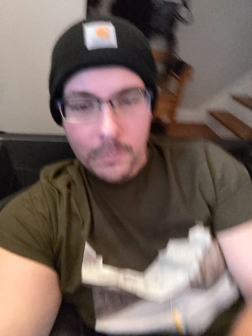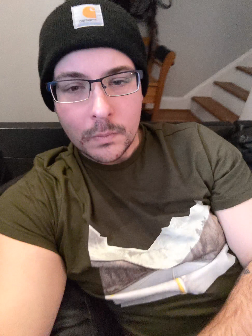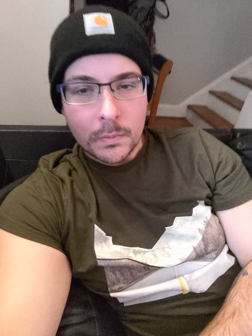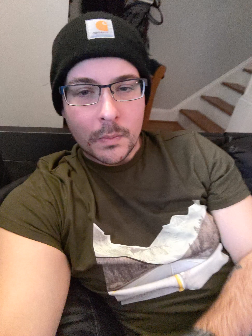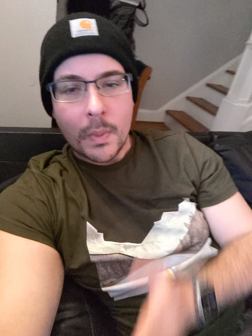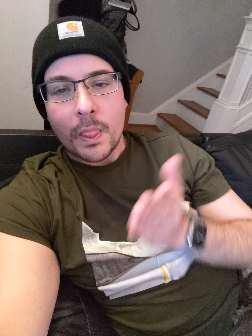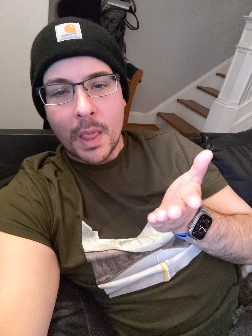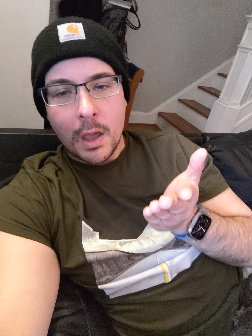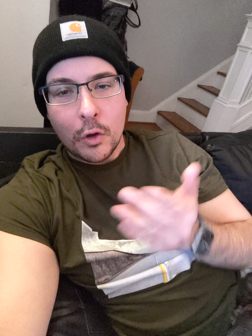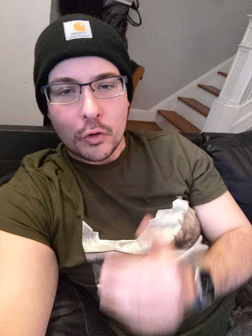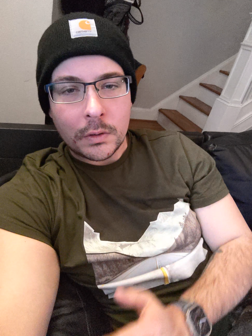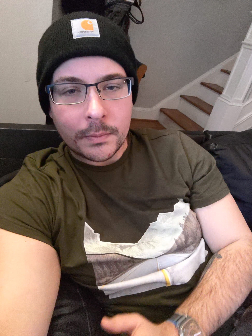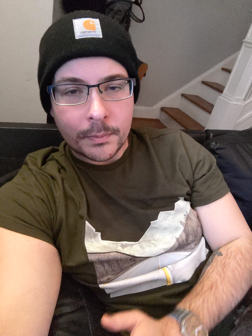there